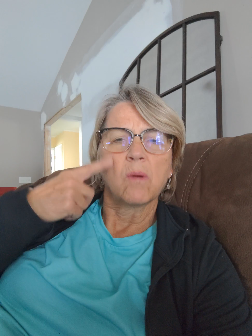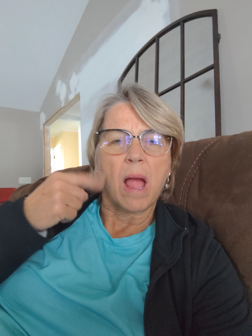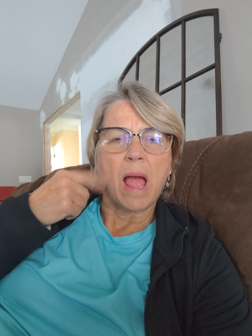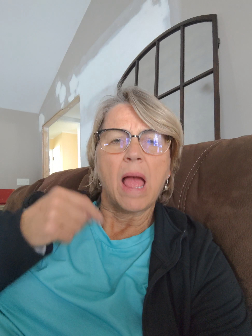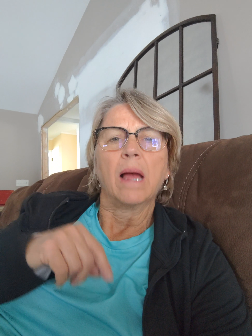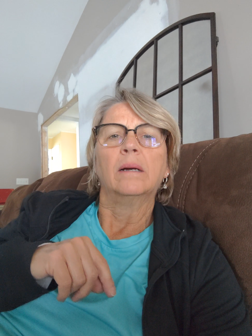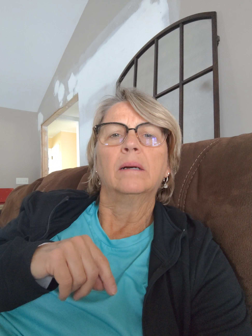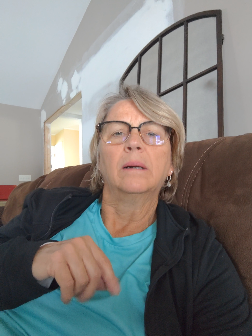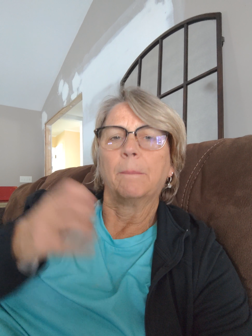cry